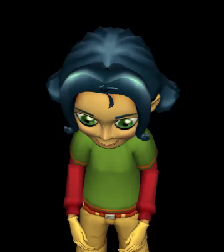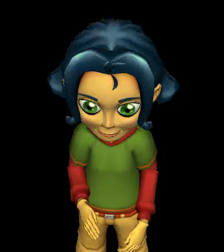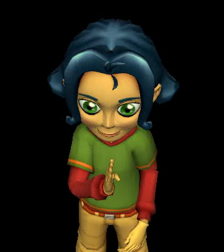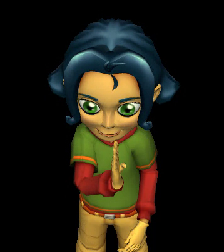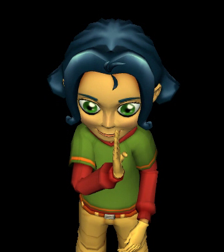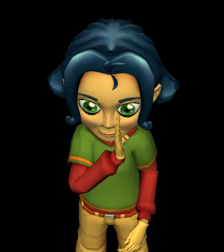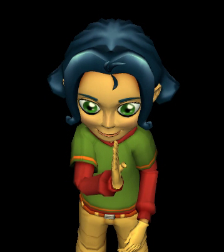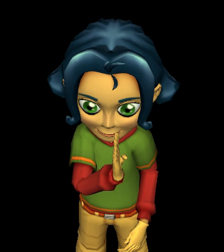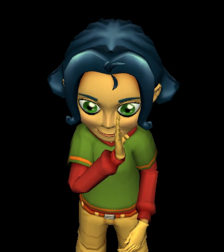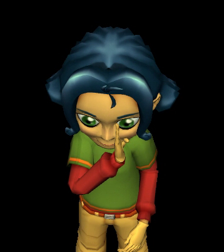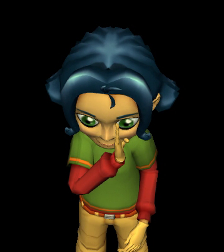الظهيرة